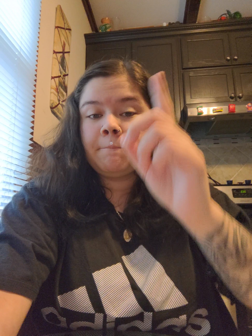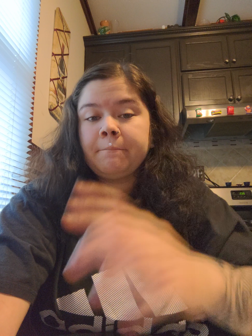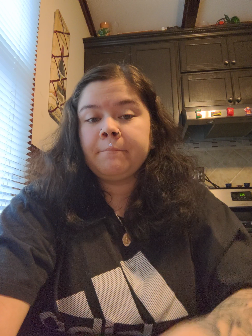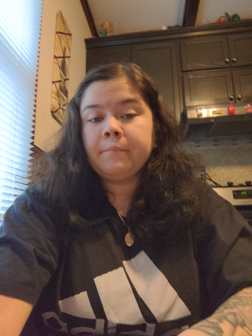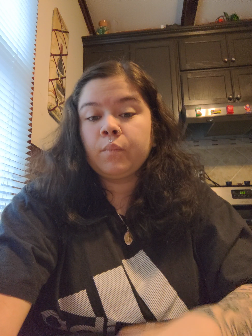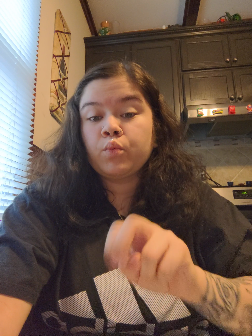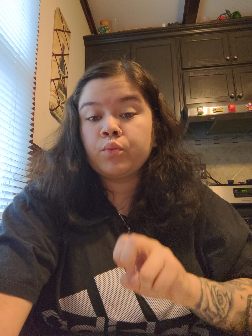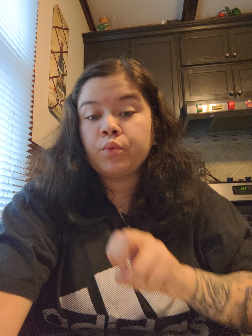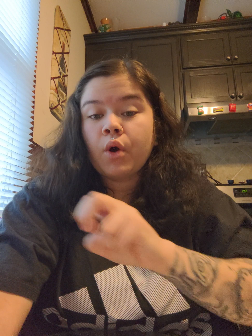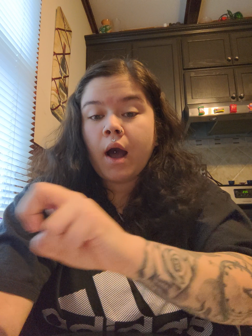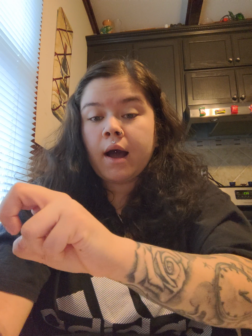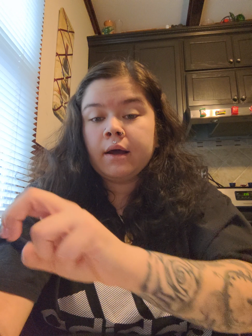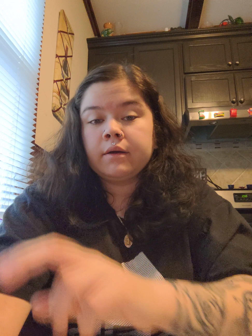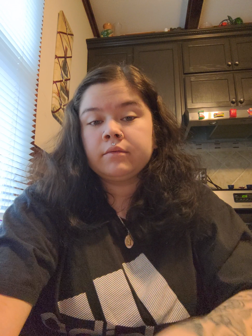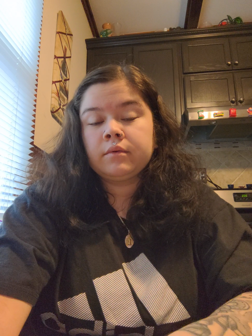ride